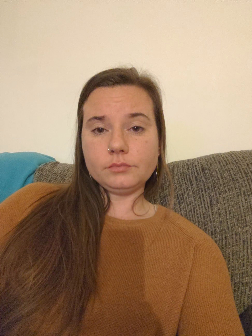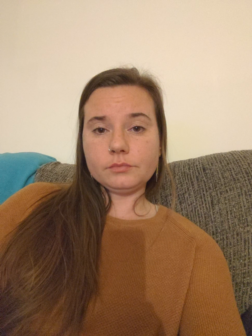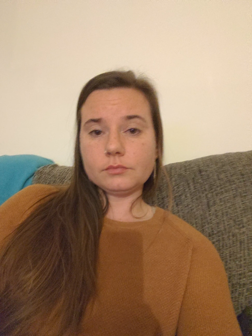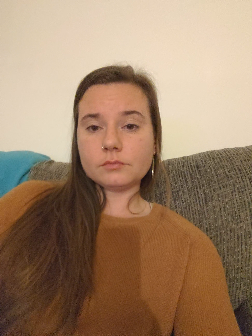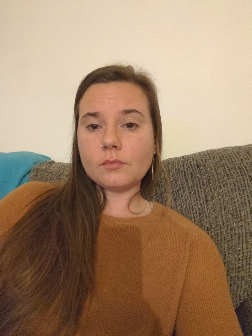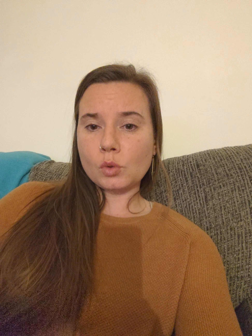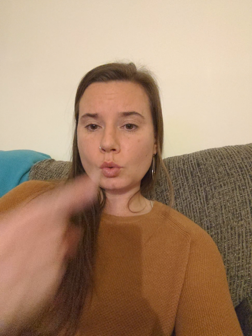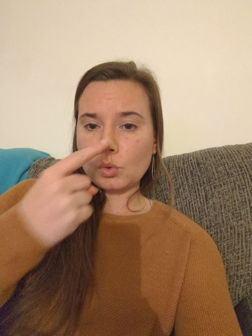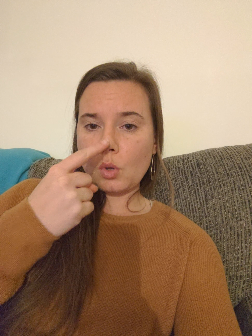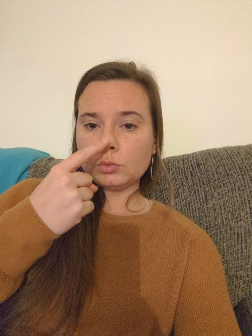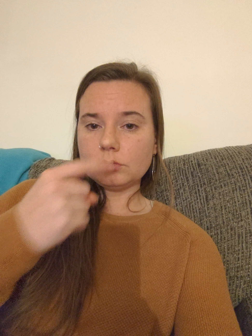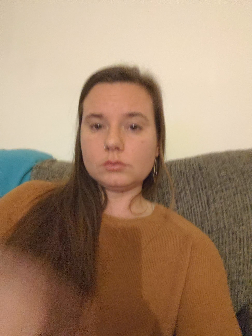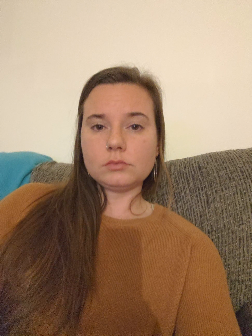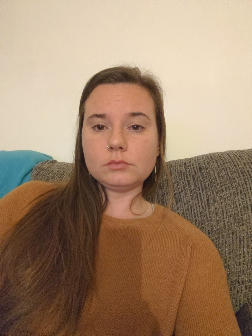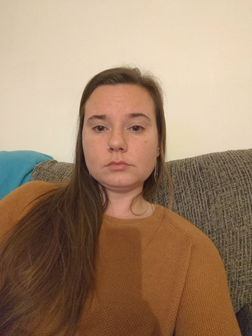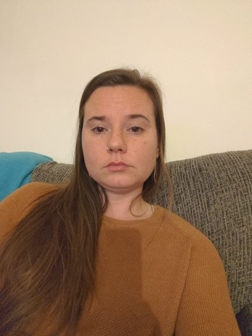nose